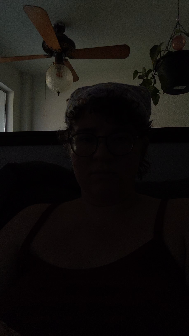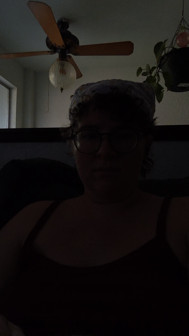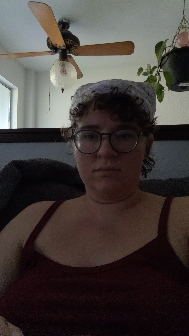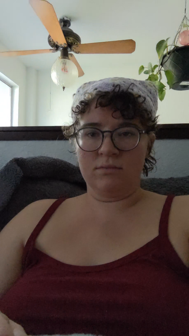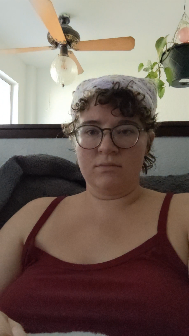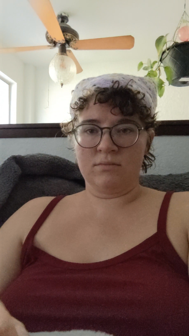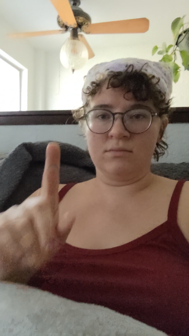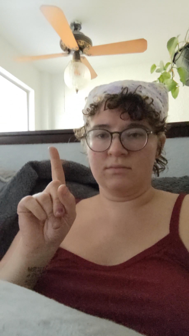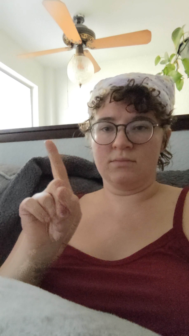bump